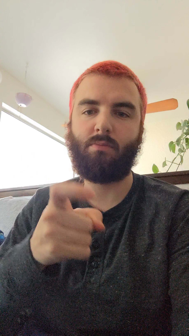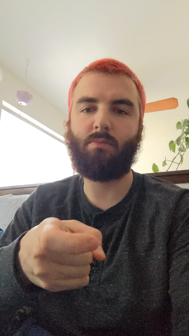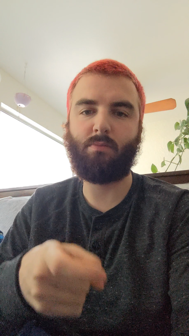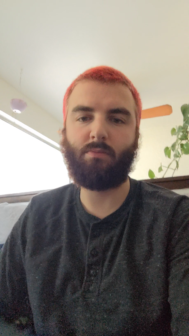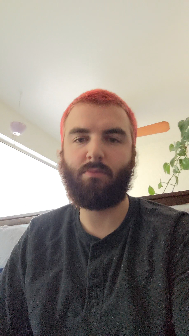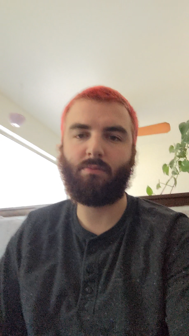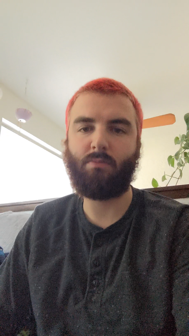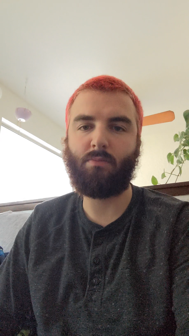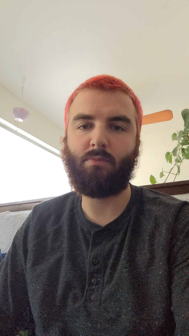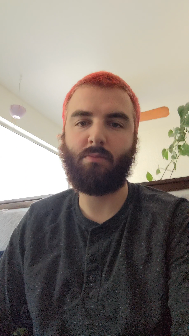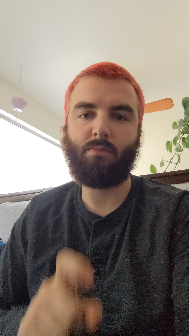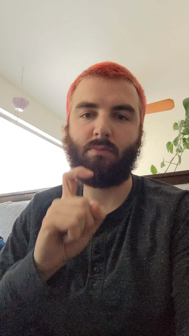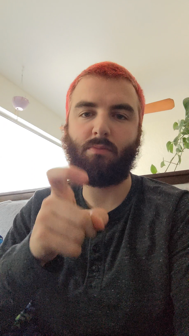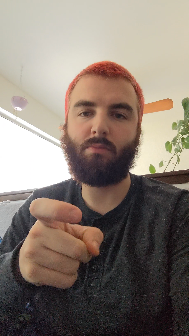present